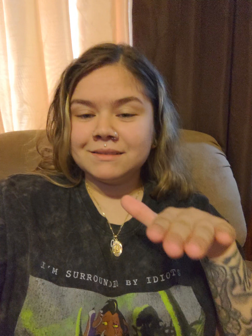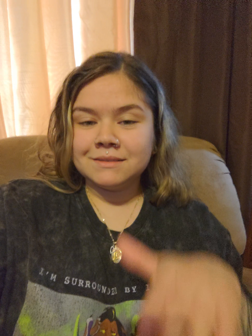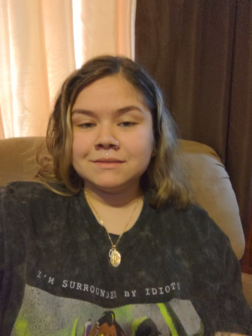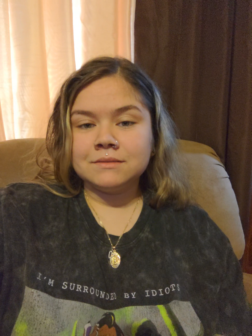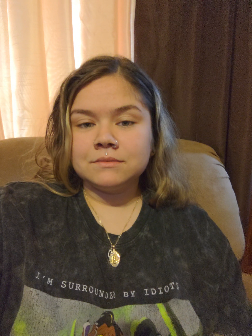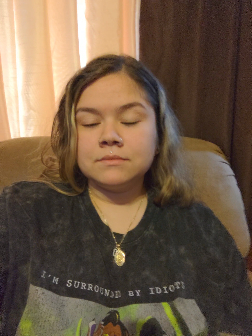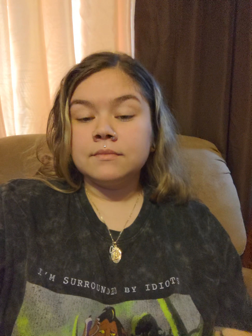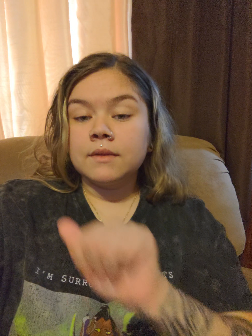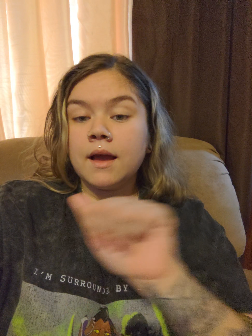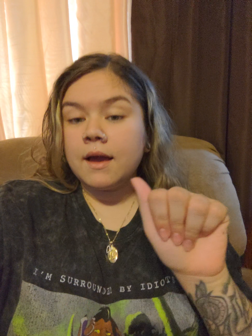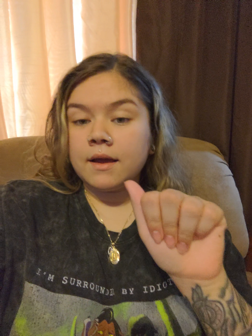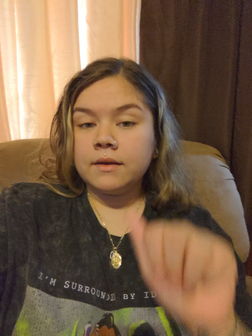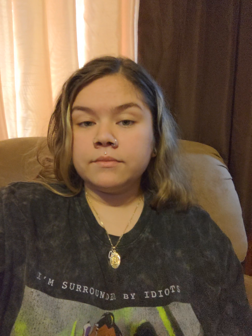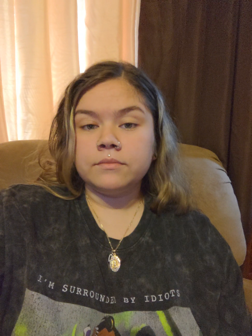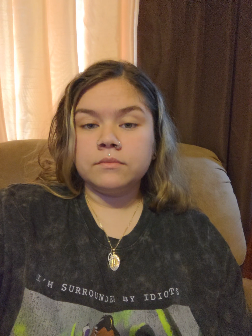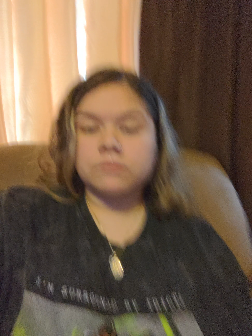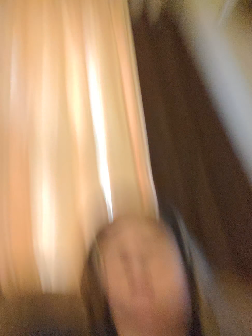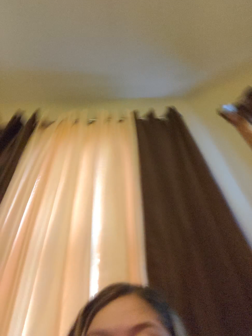a